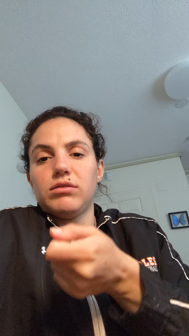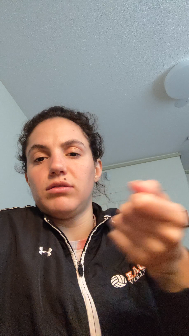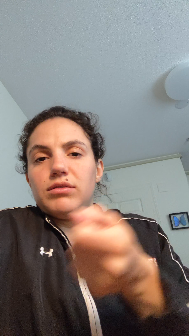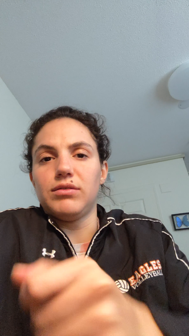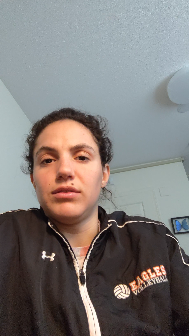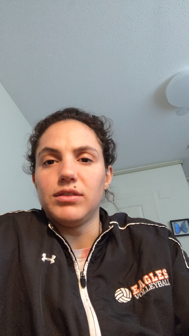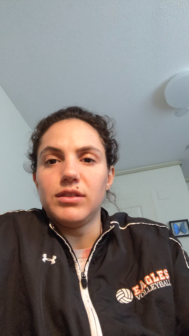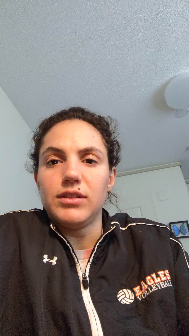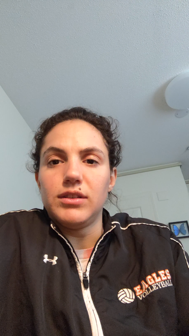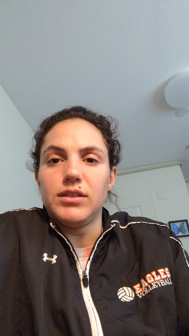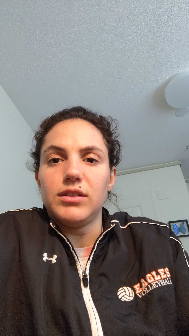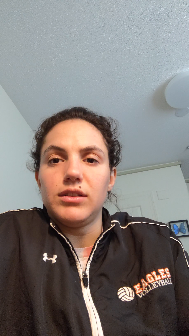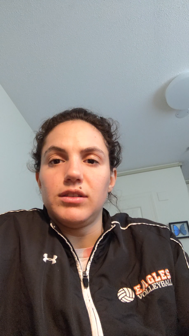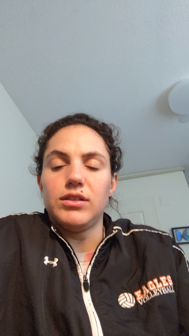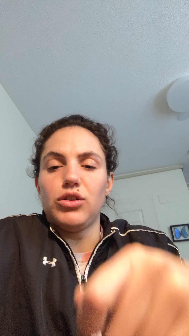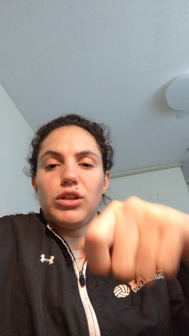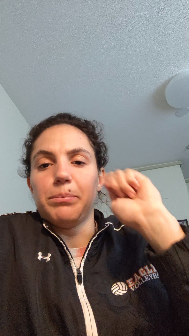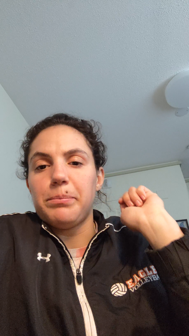rip